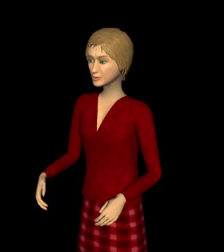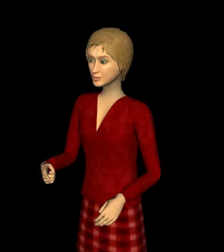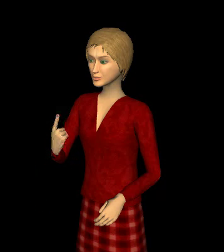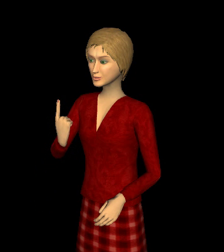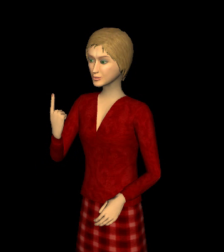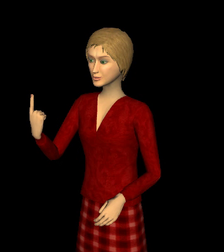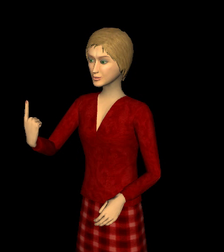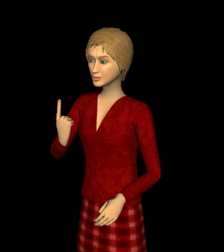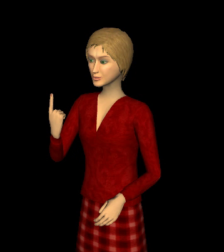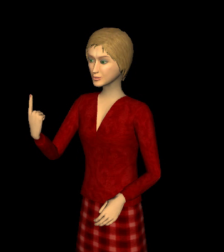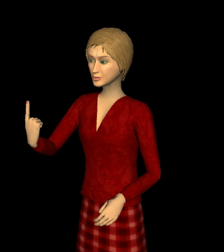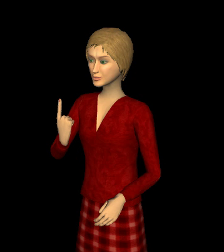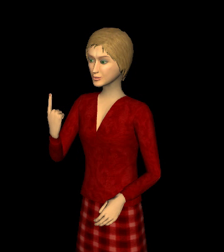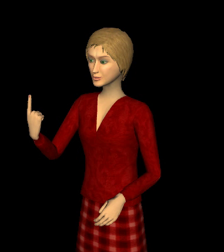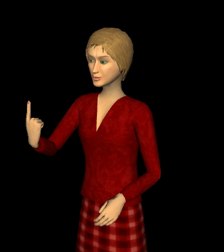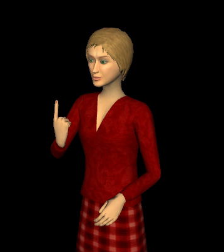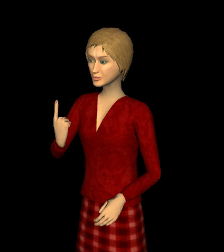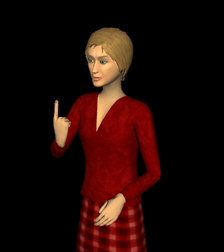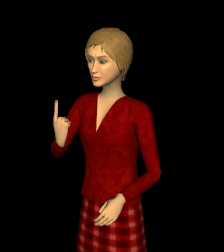يدير